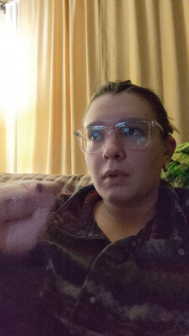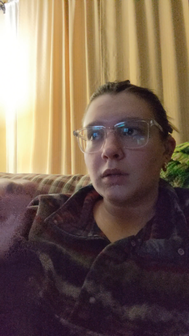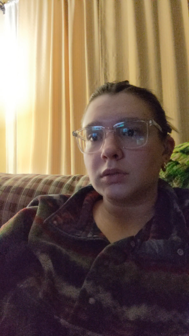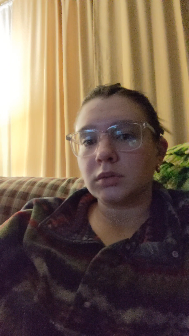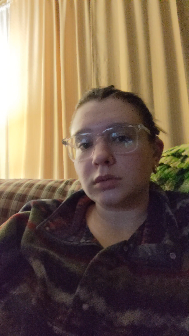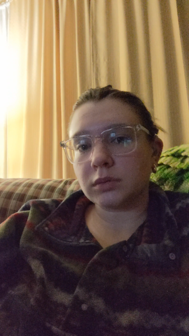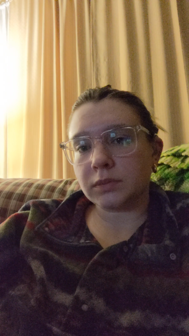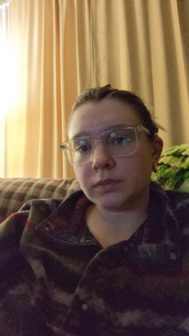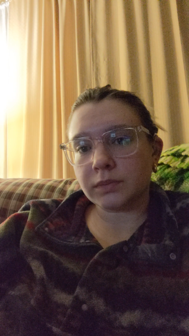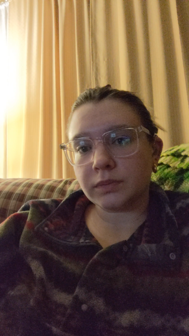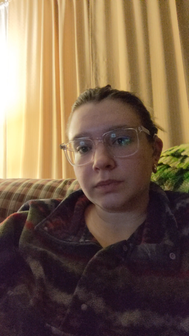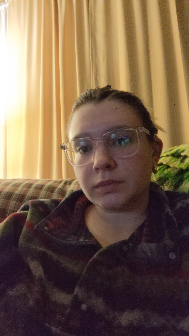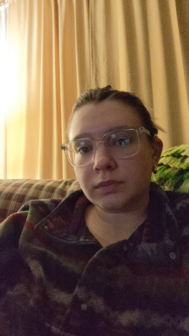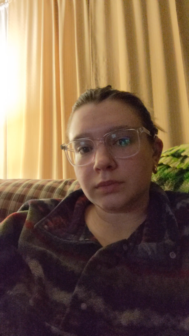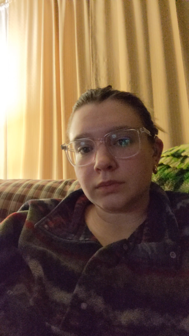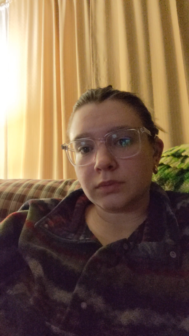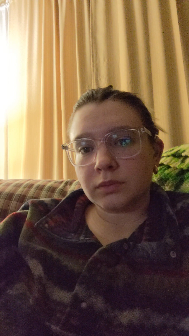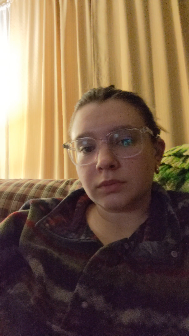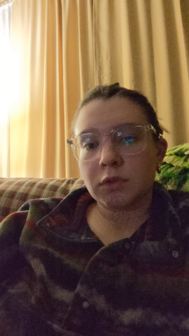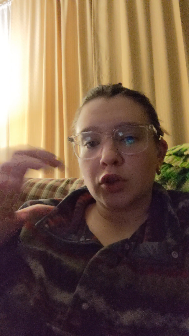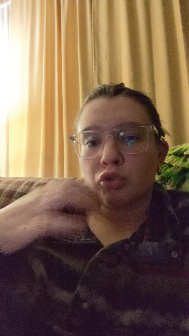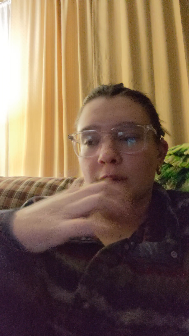grapes